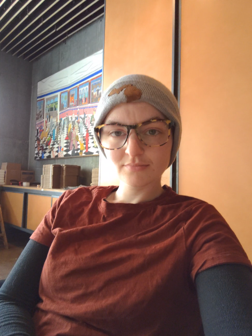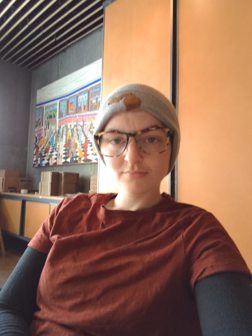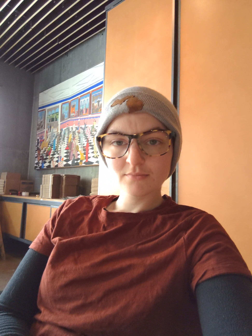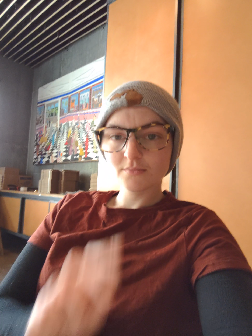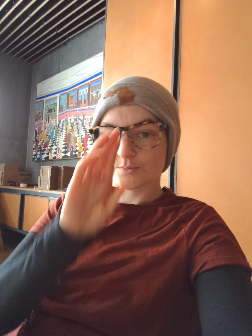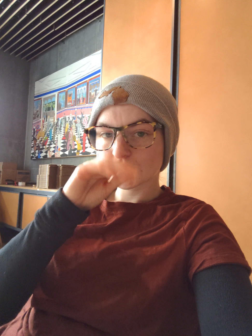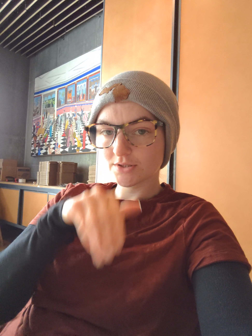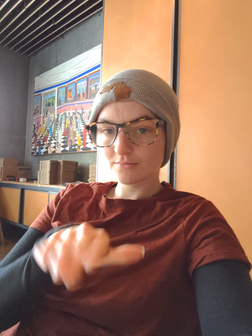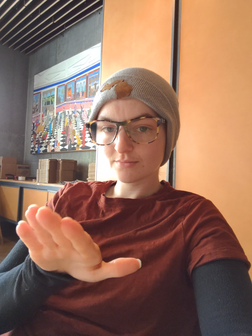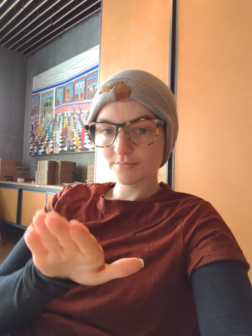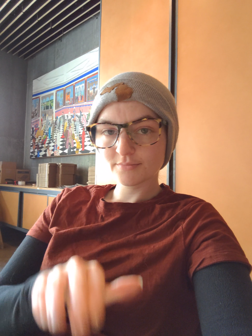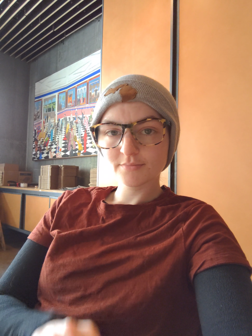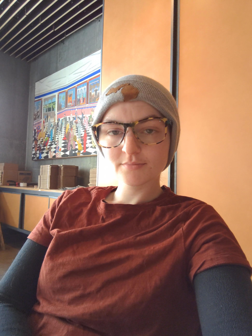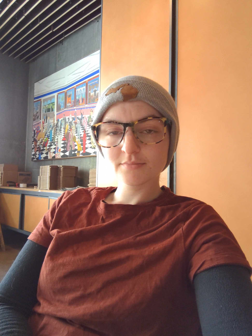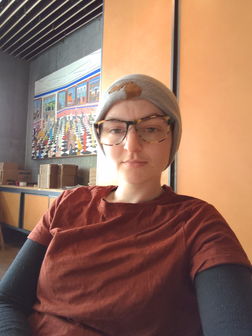elephant